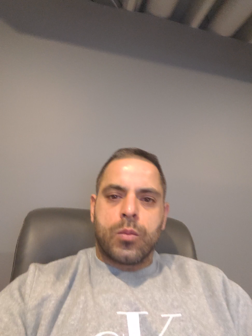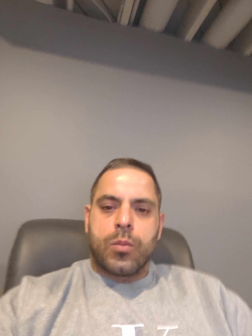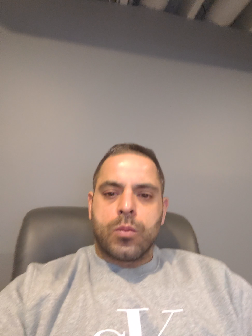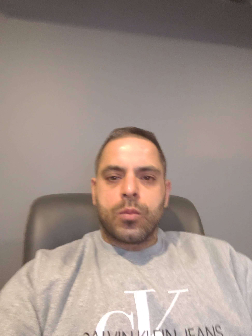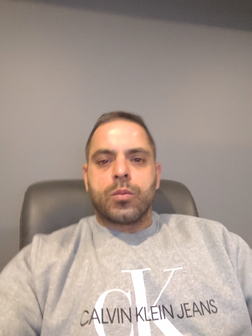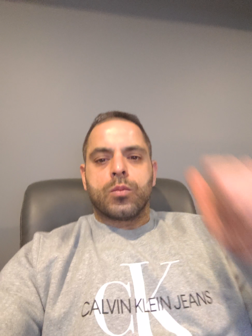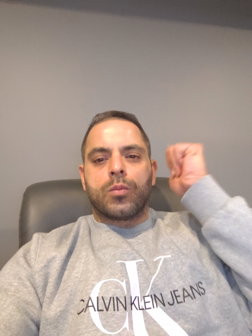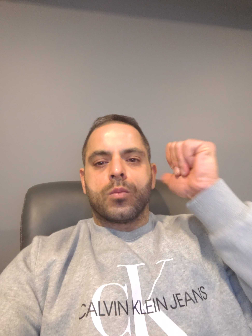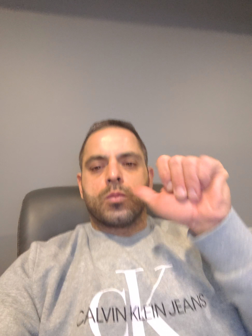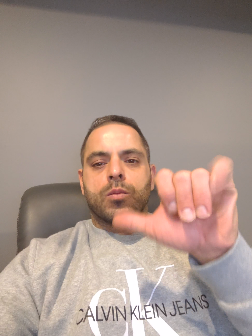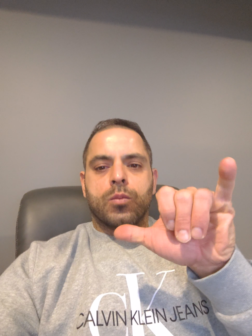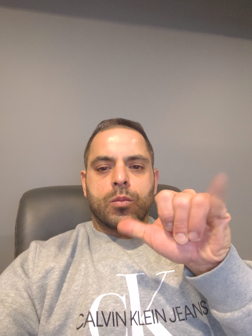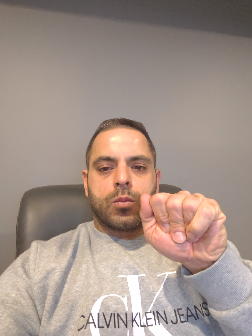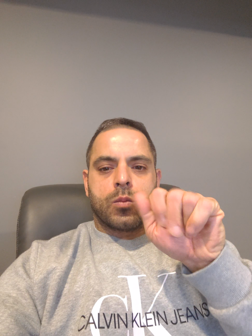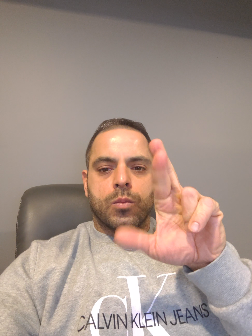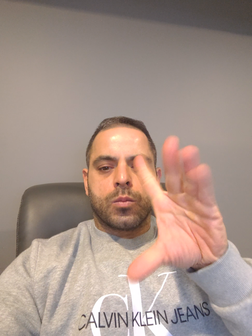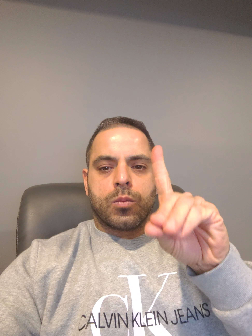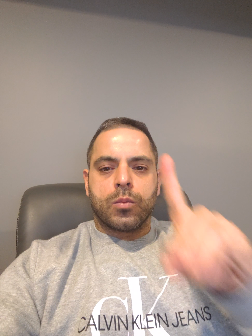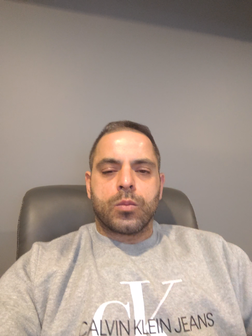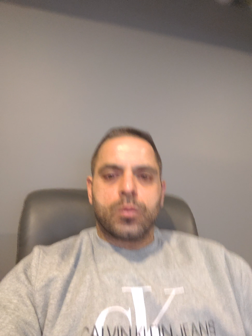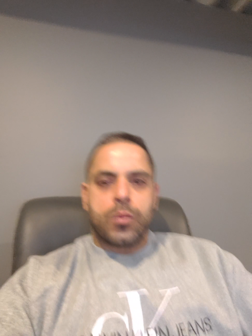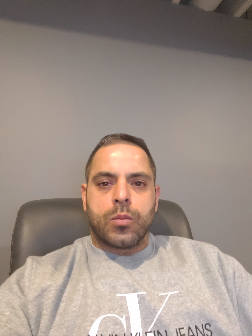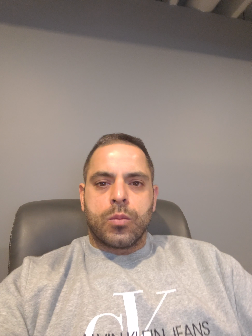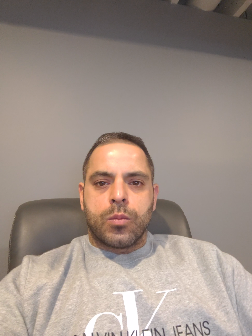backyard